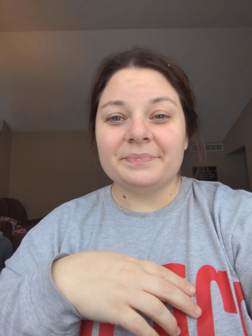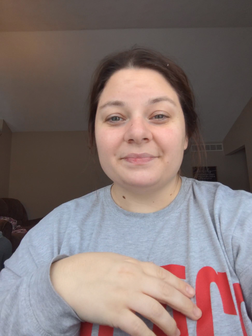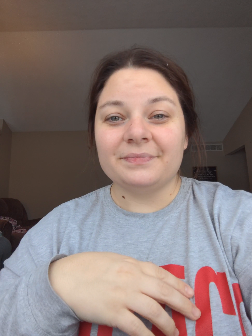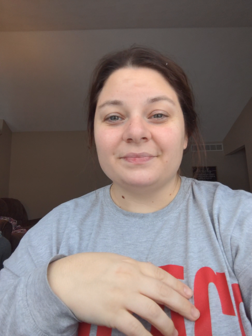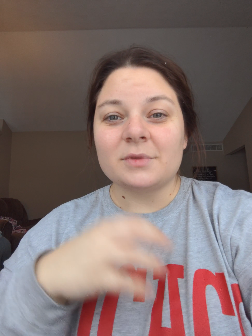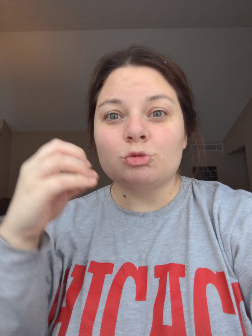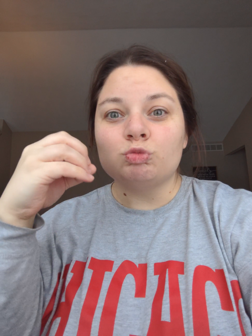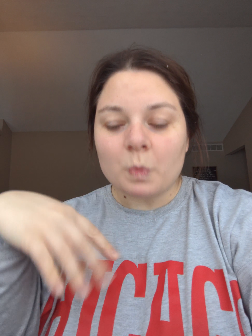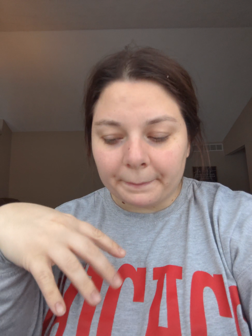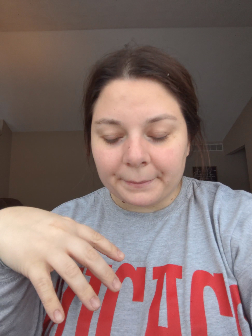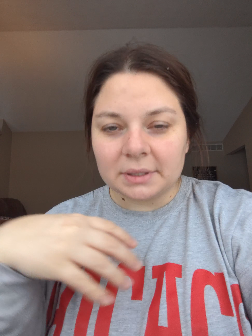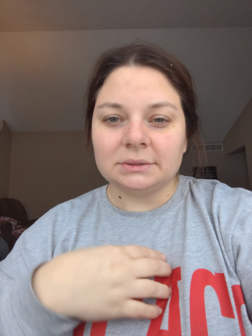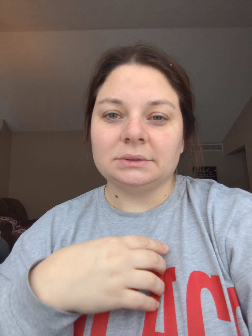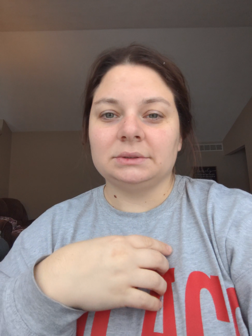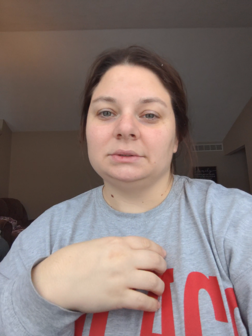drop